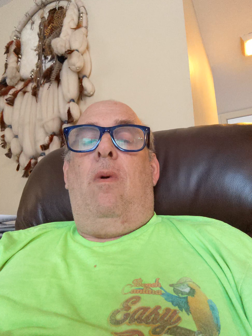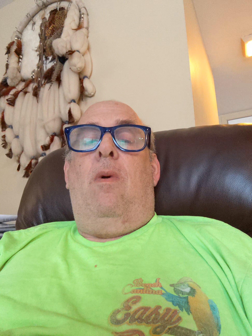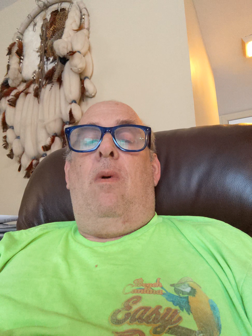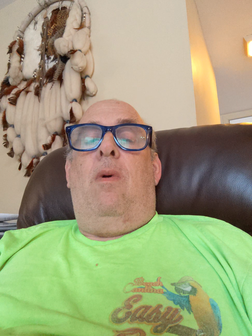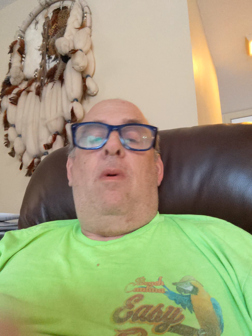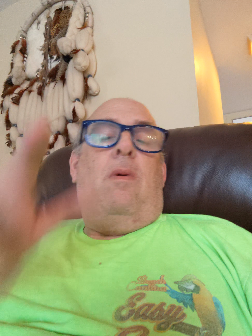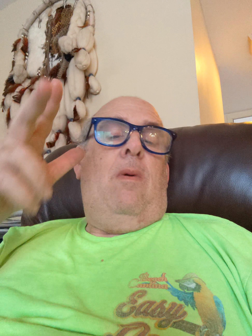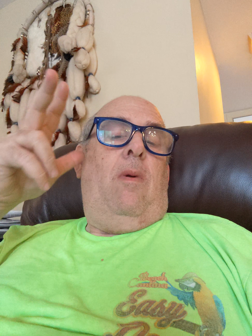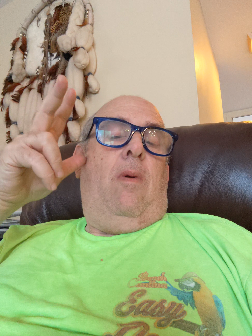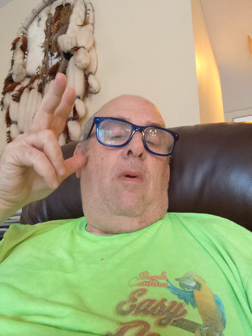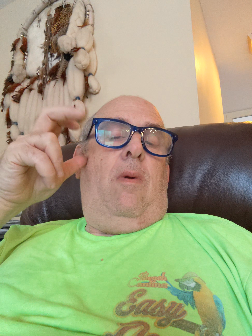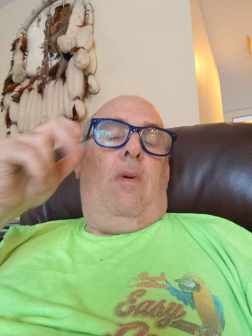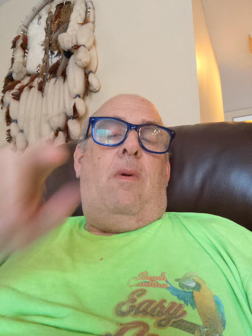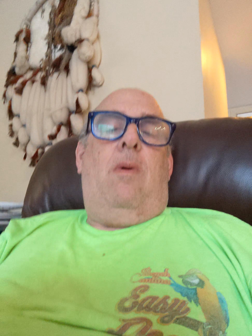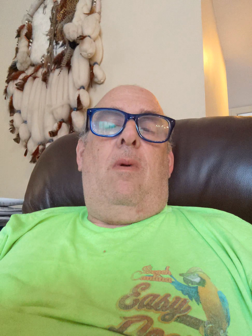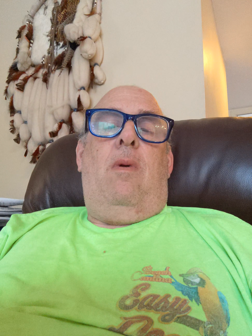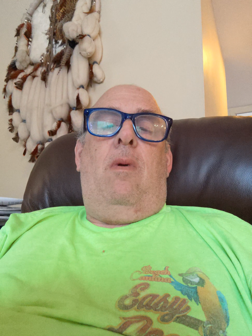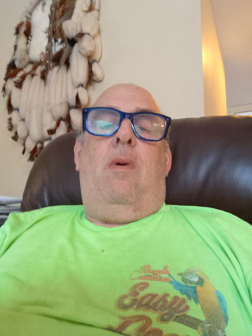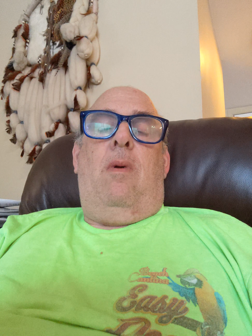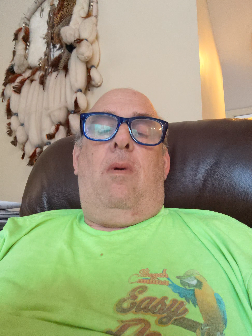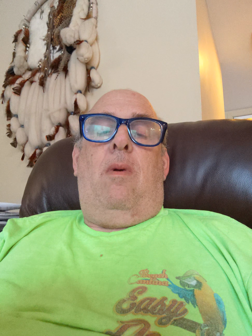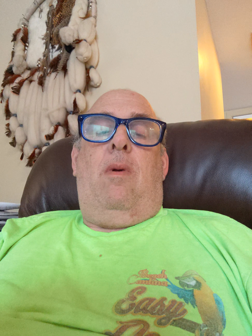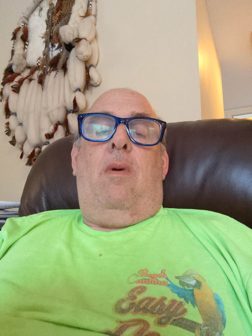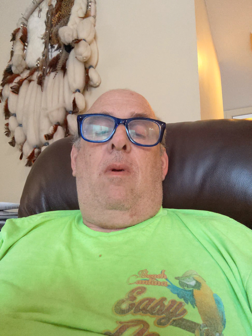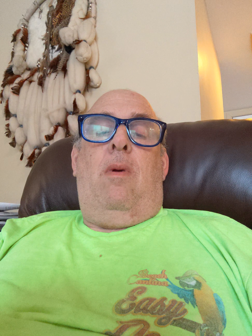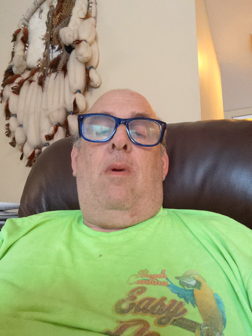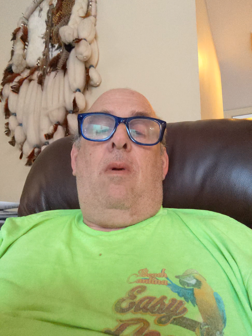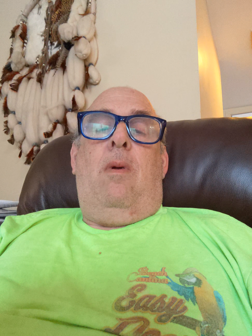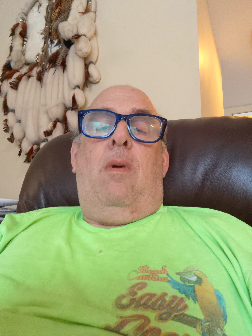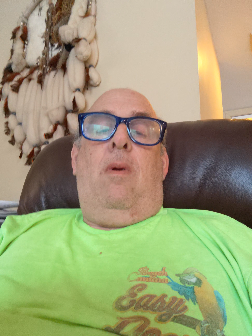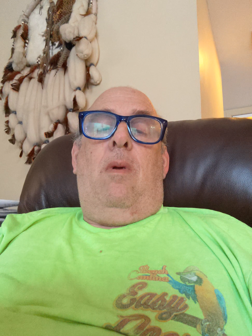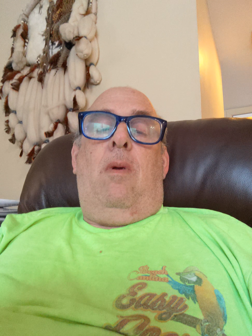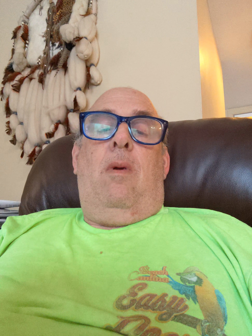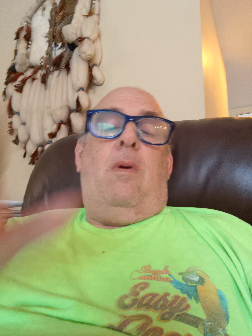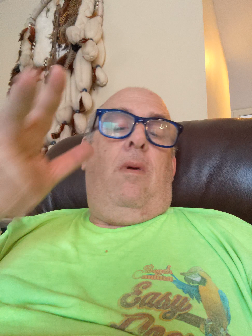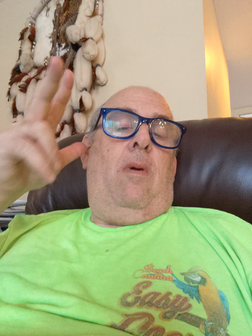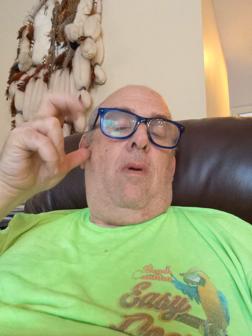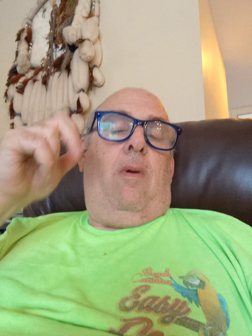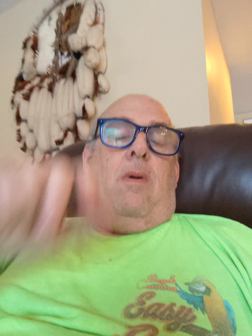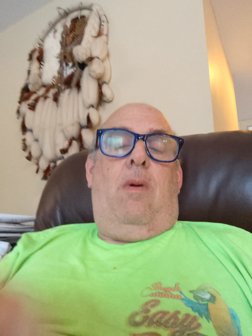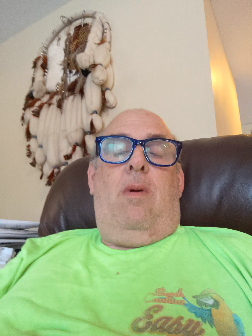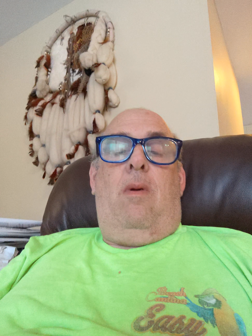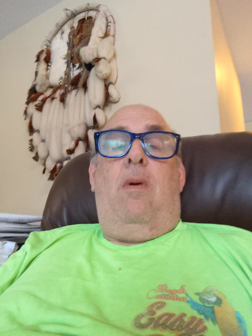hear